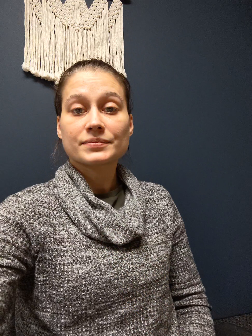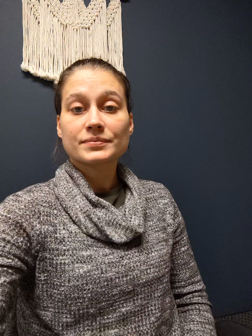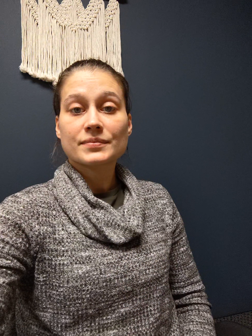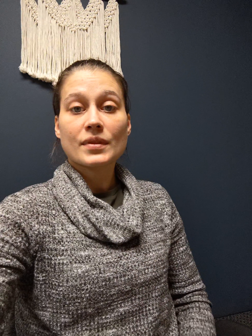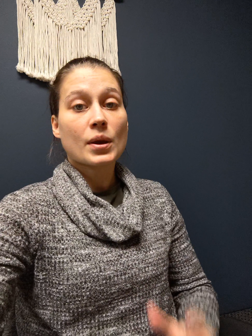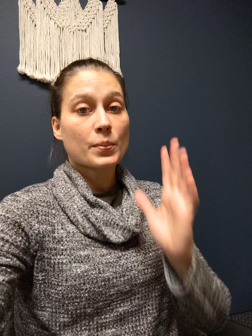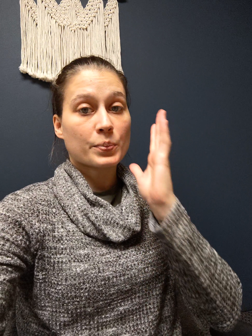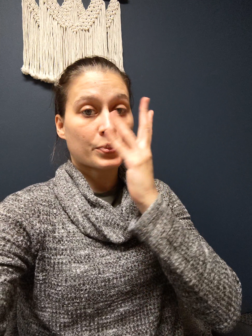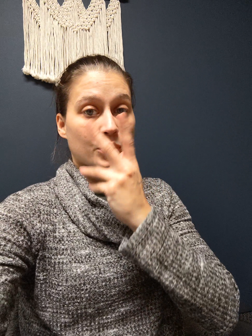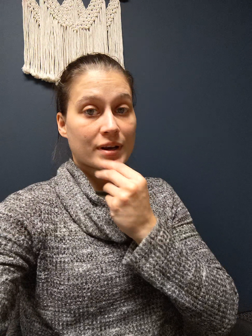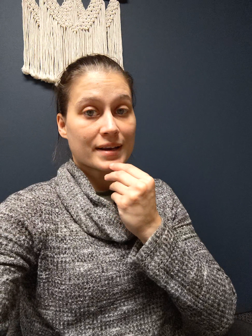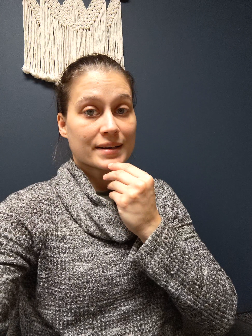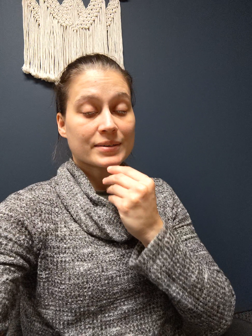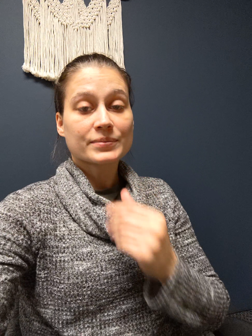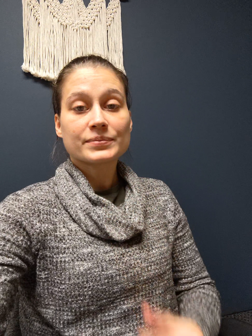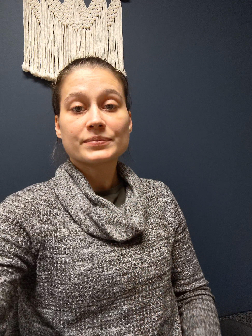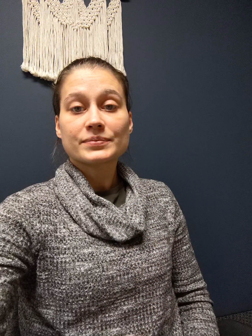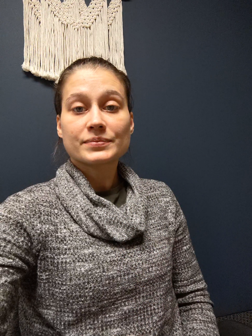pretty